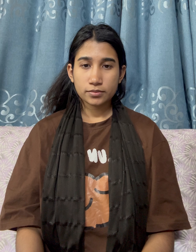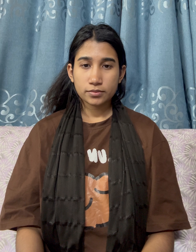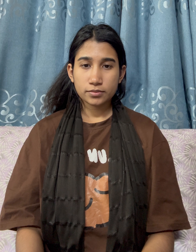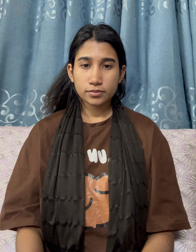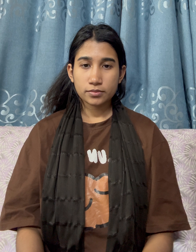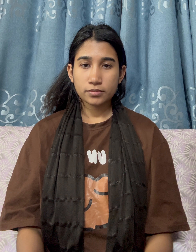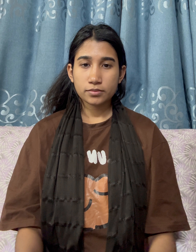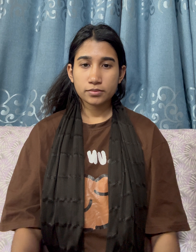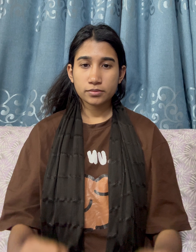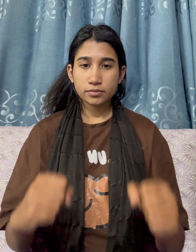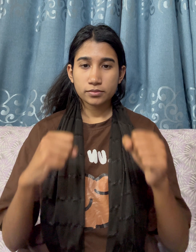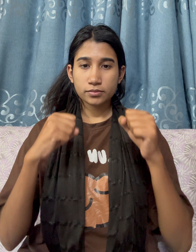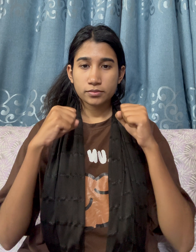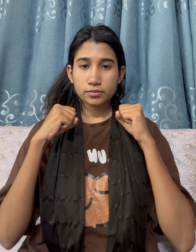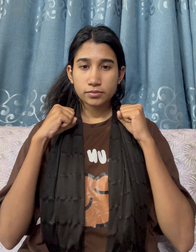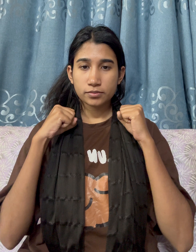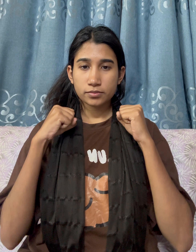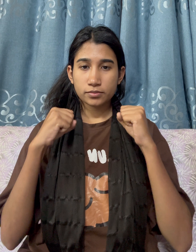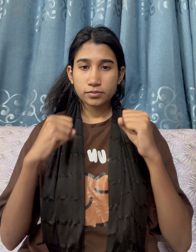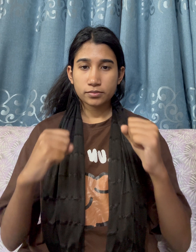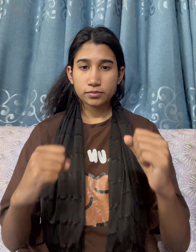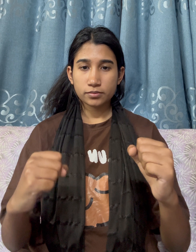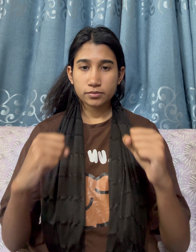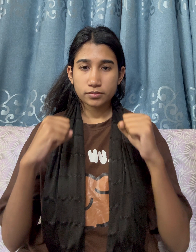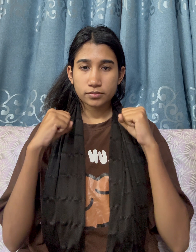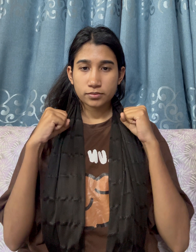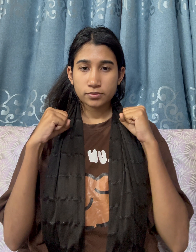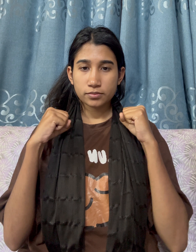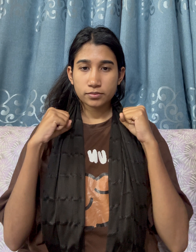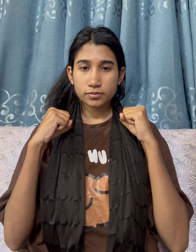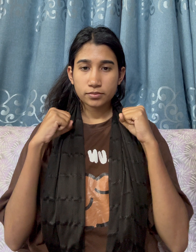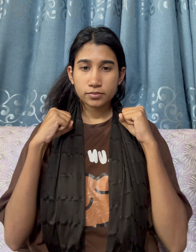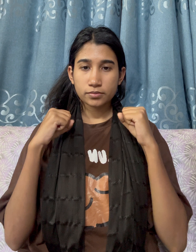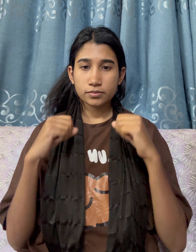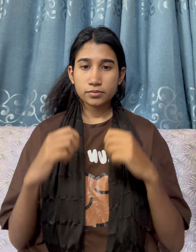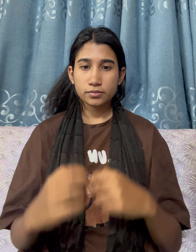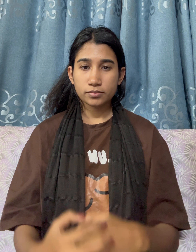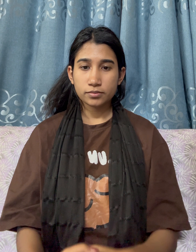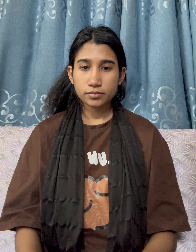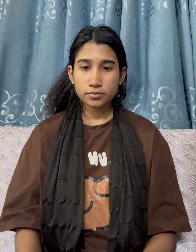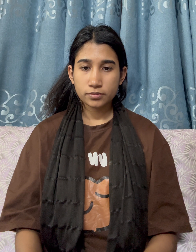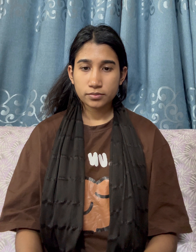ব্যায়াম